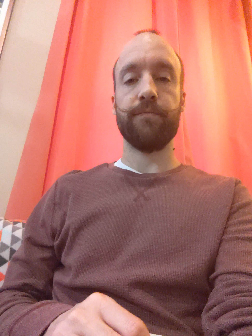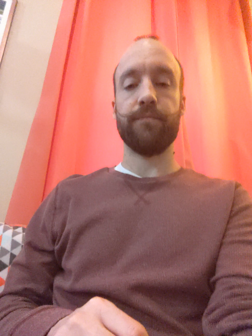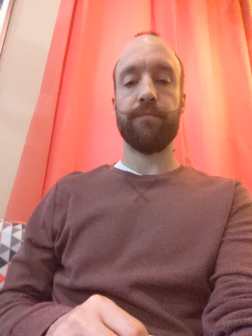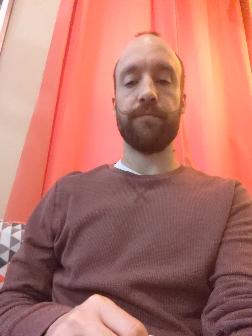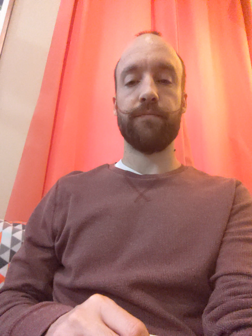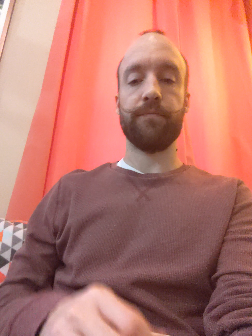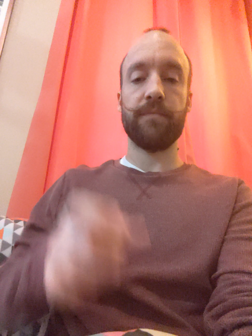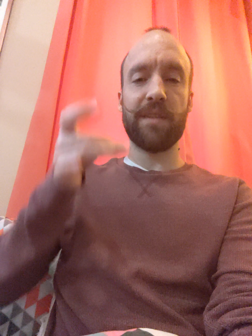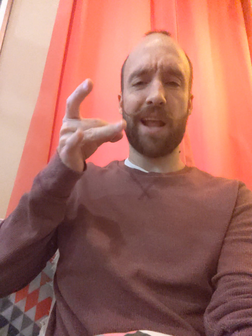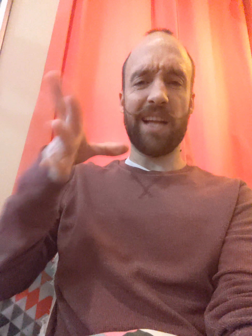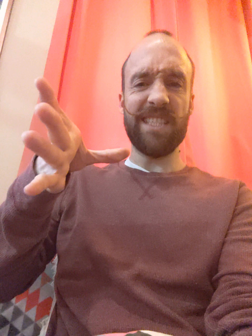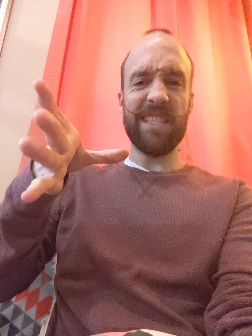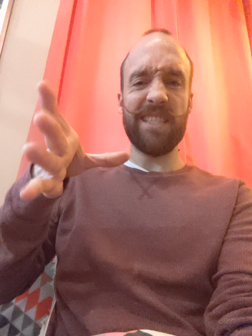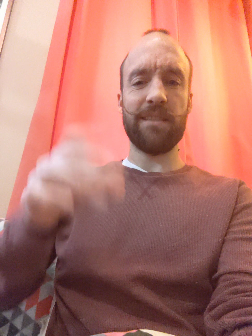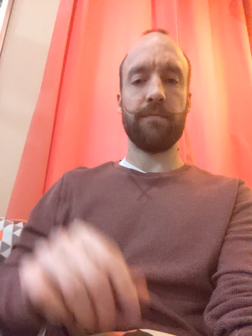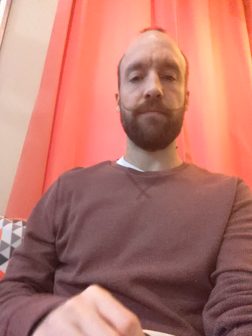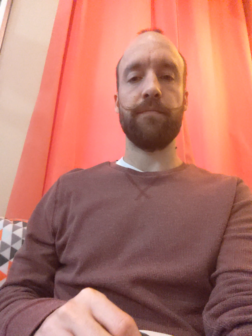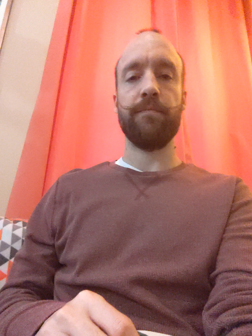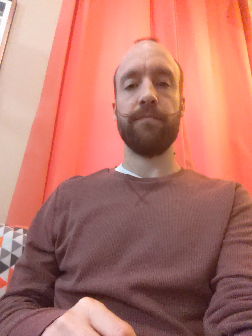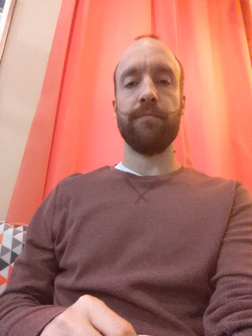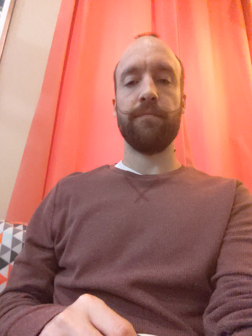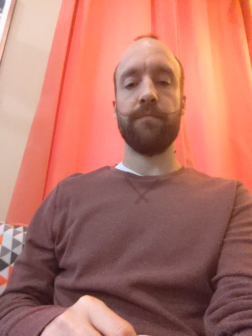hate